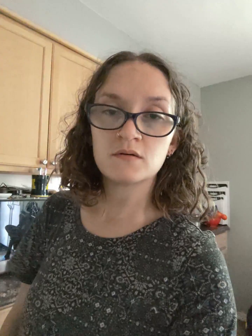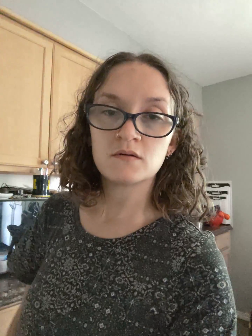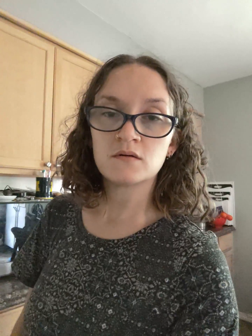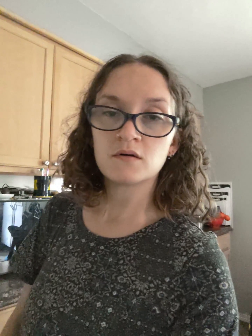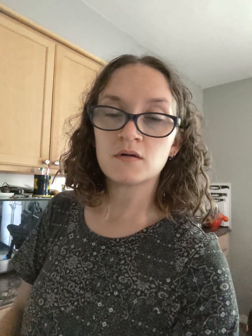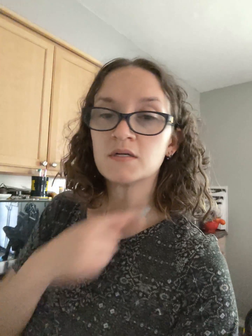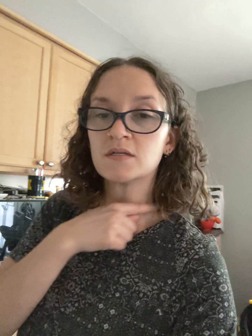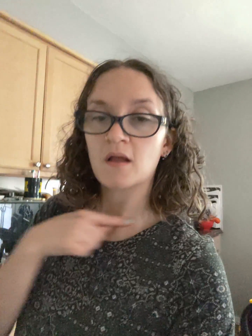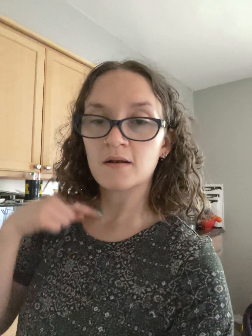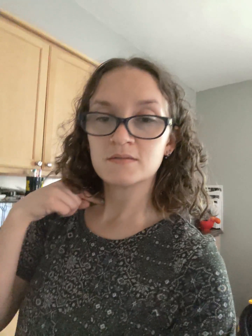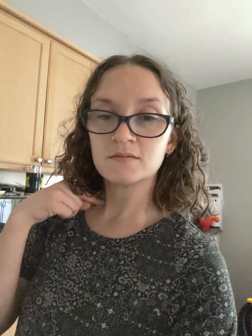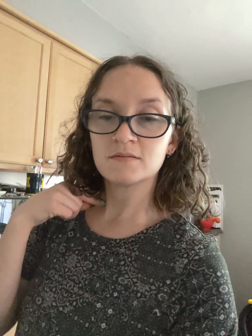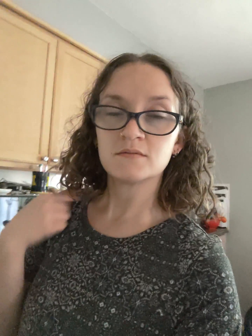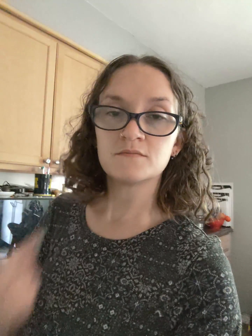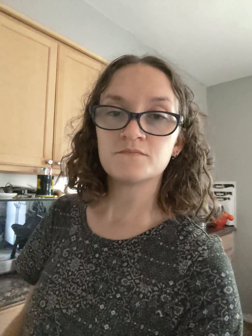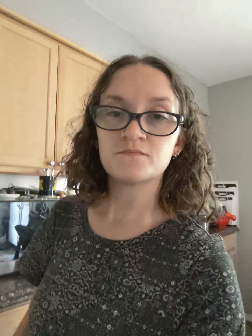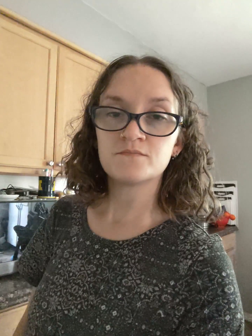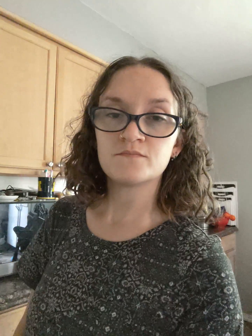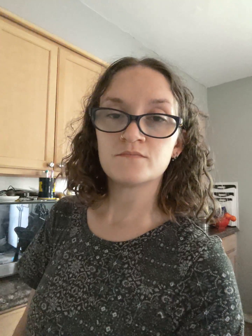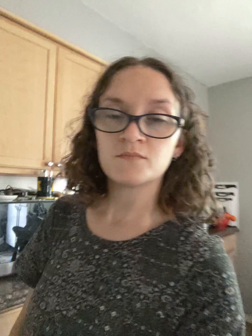necklace